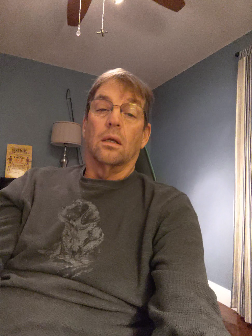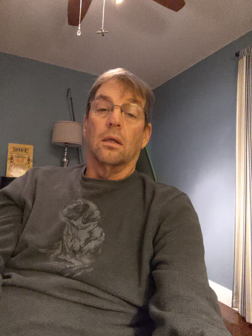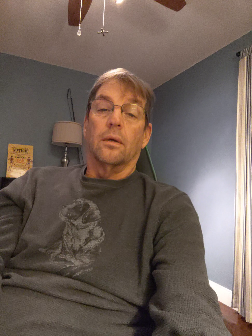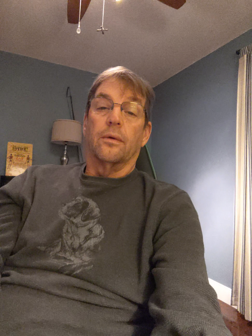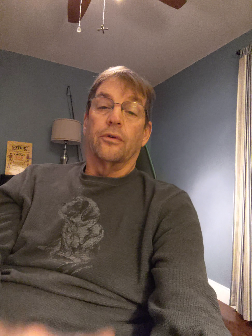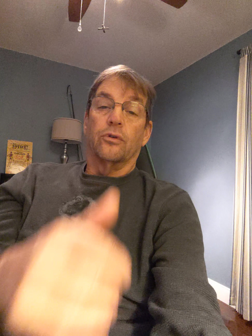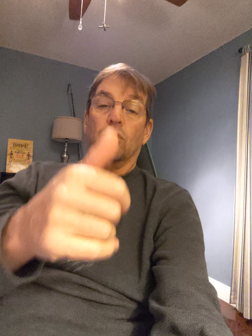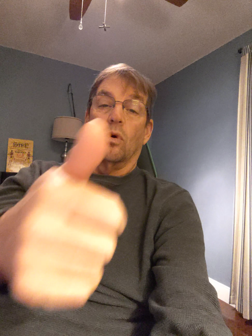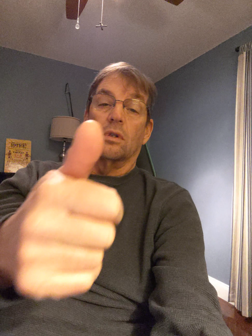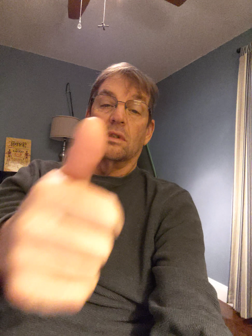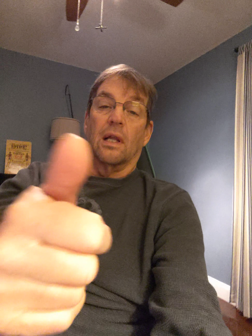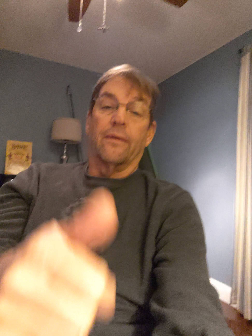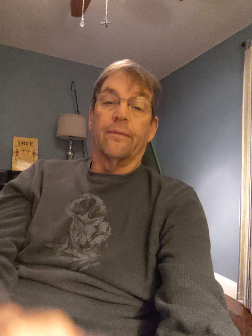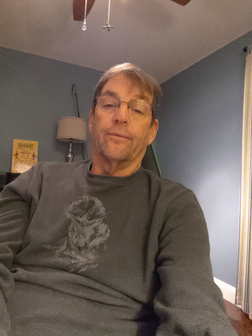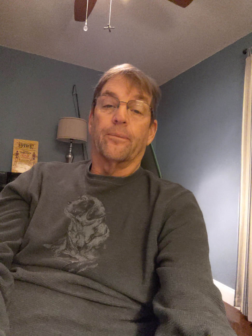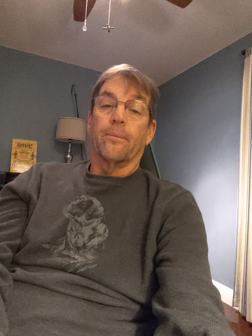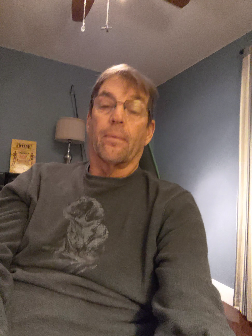yourself